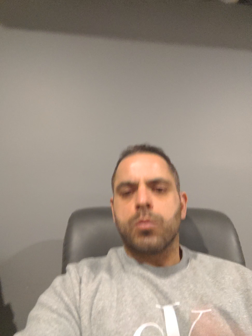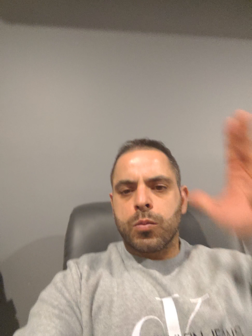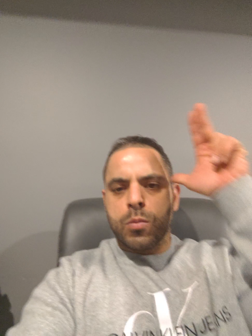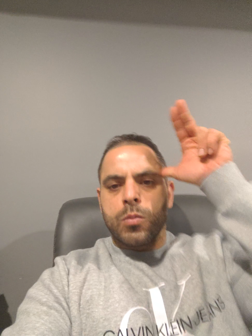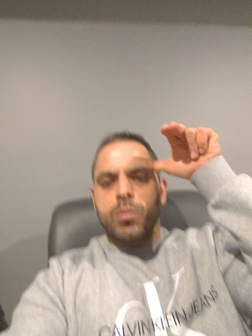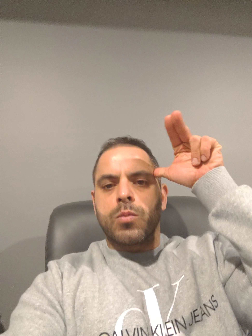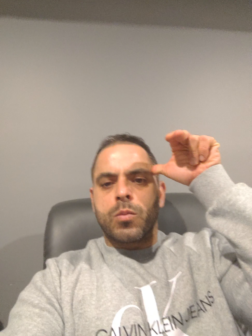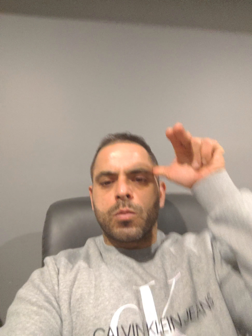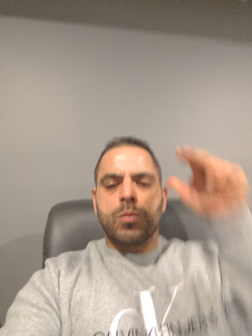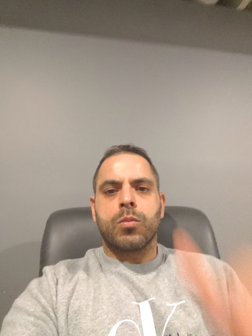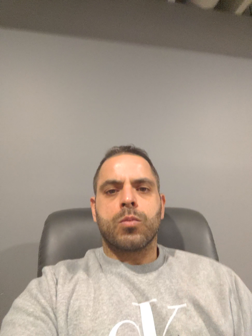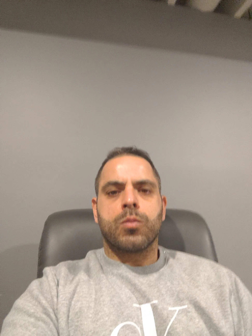donkey